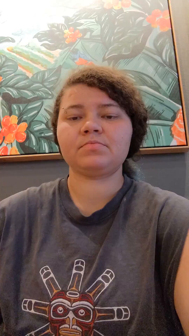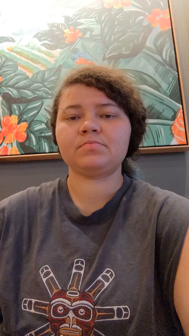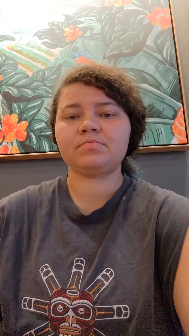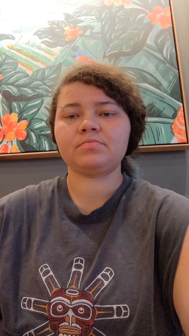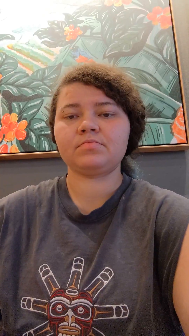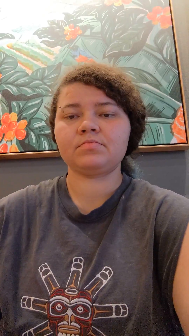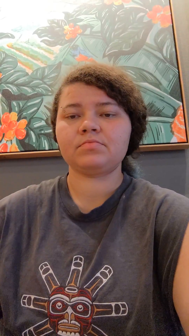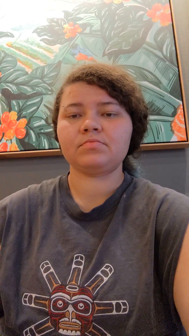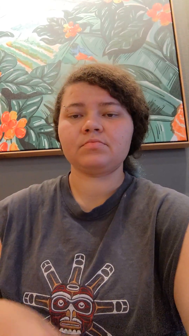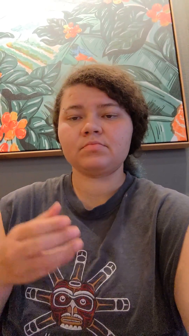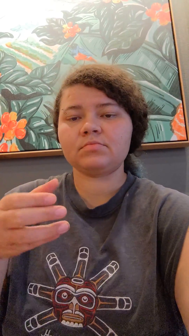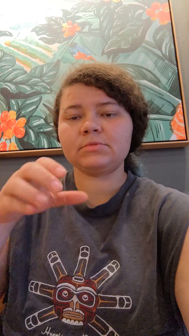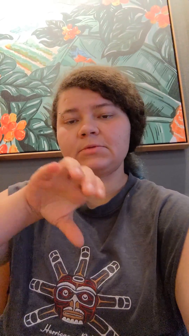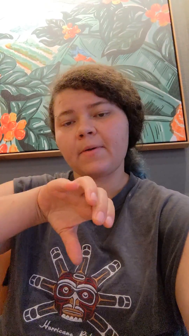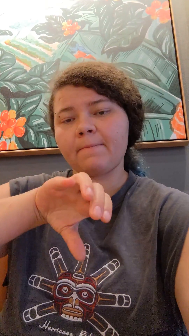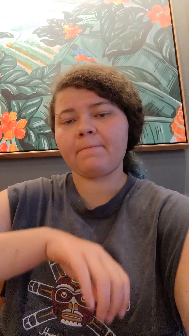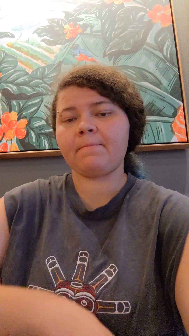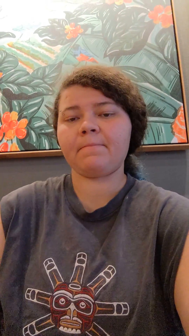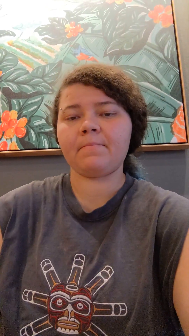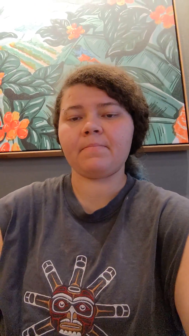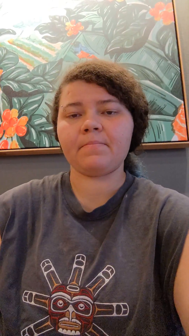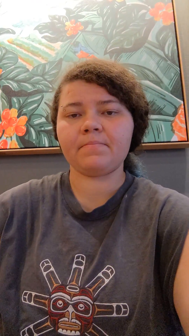dump